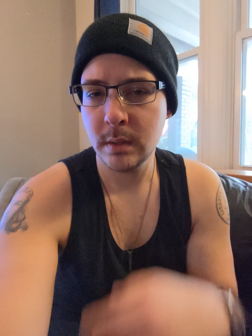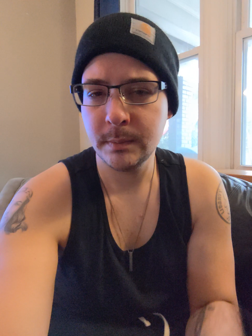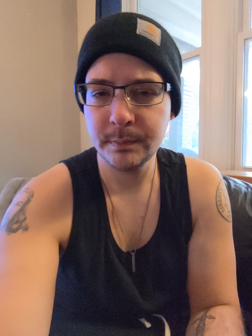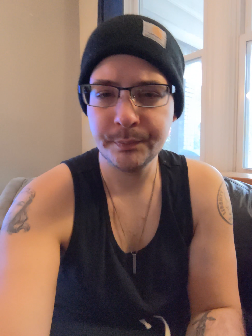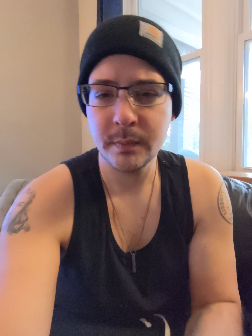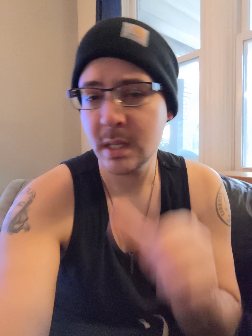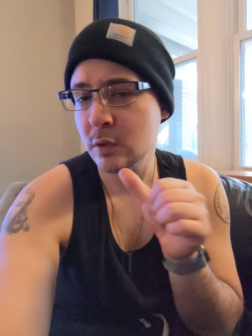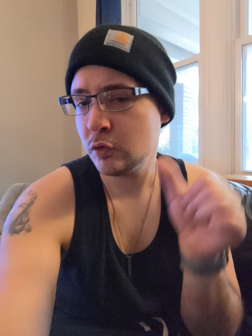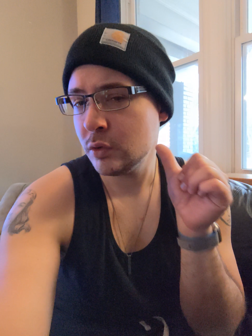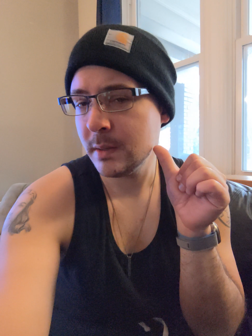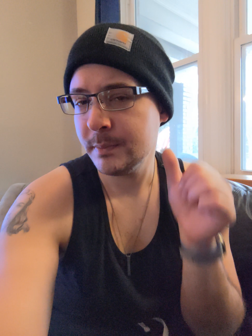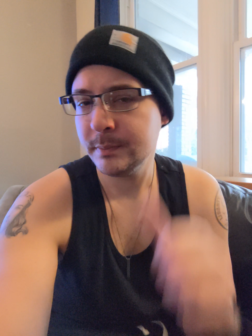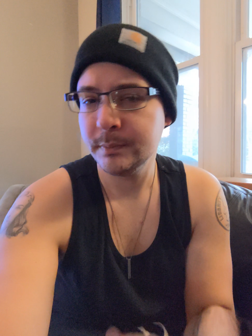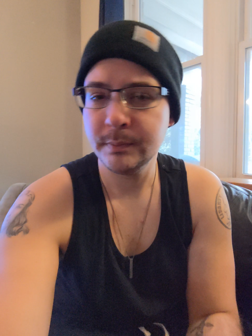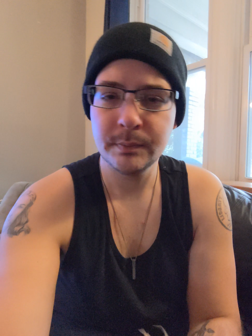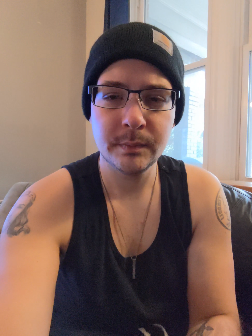yesterday